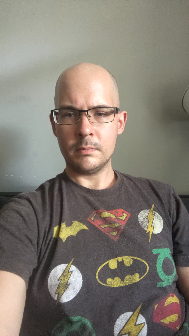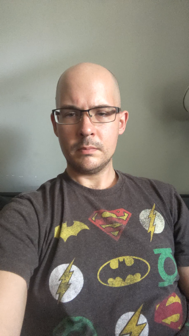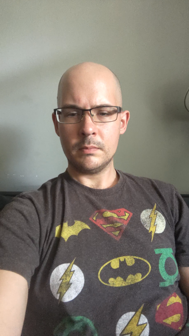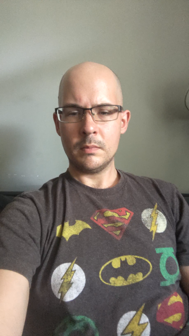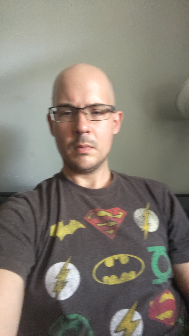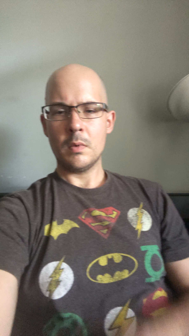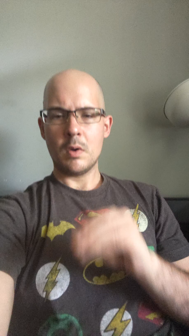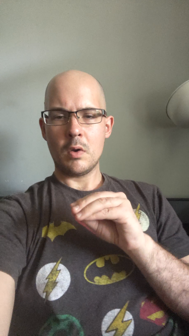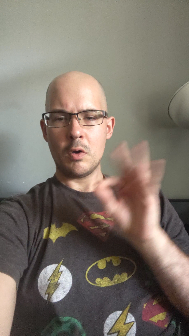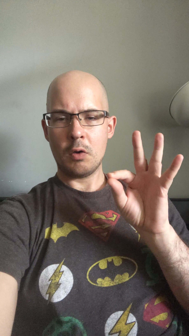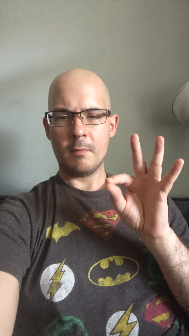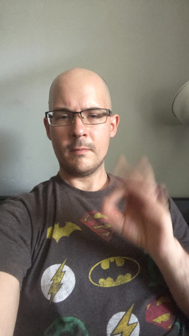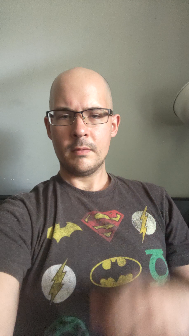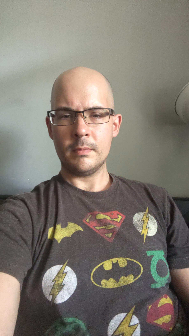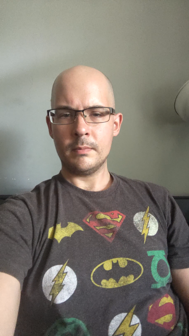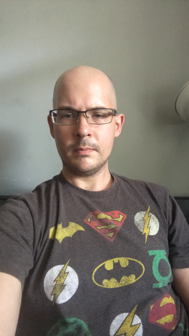off